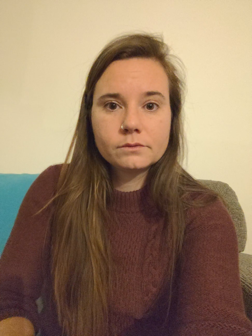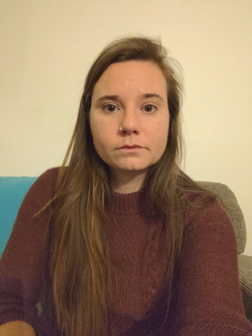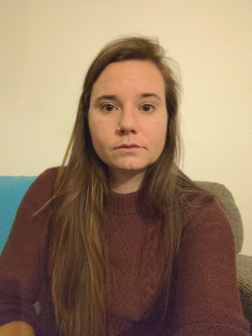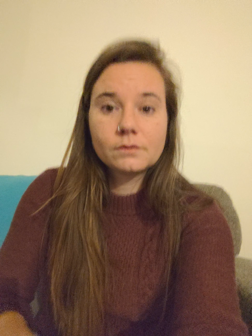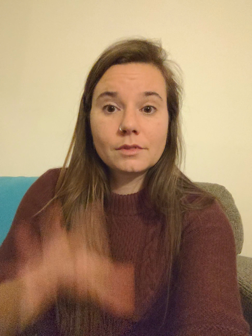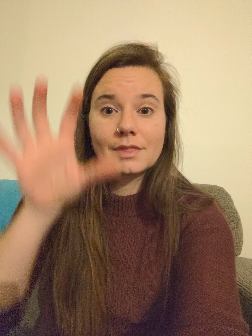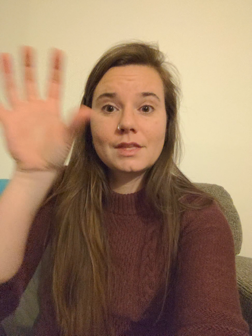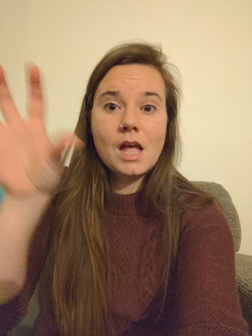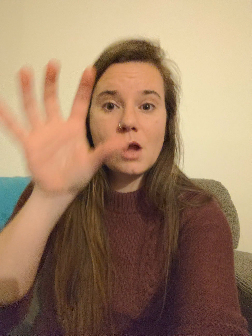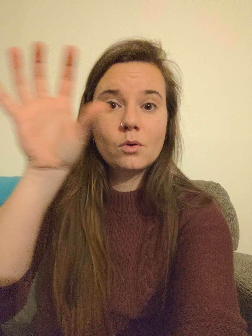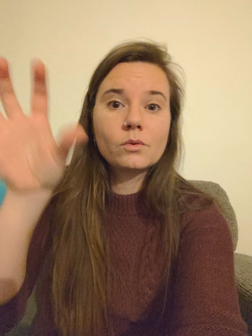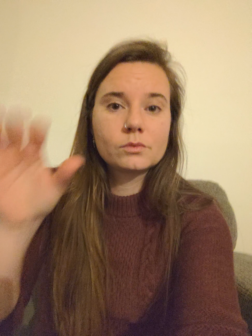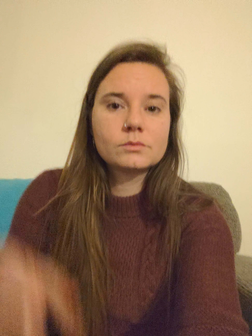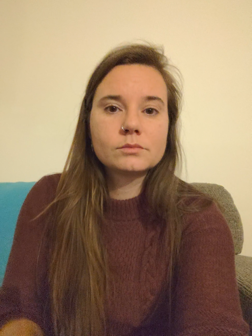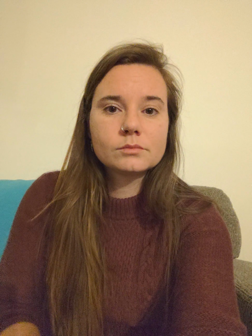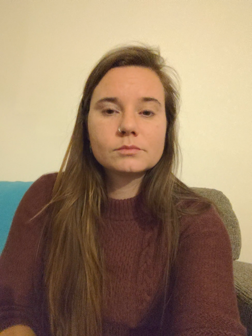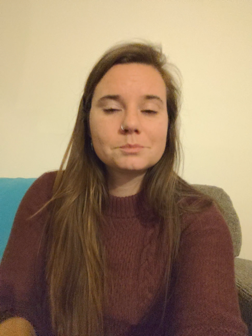cloud